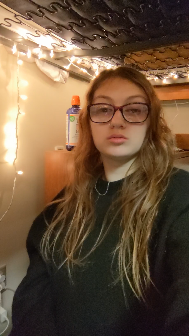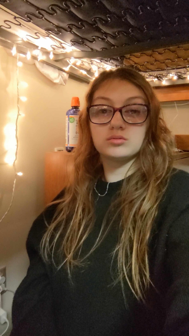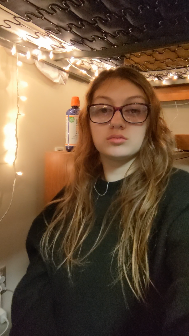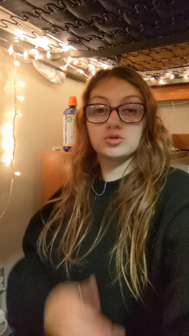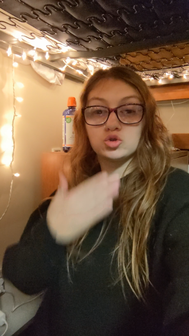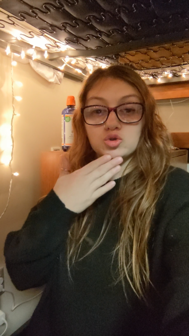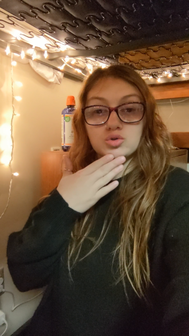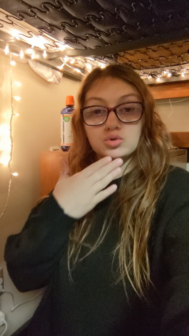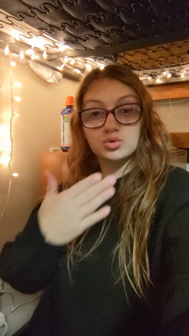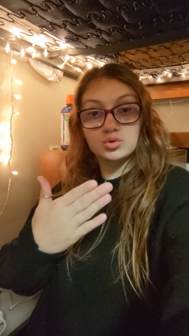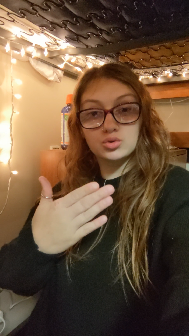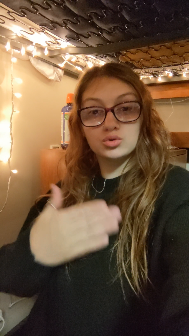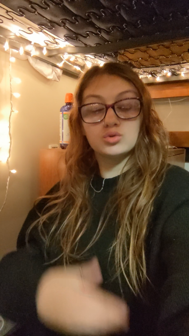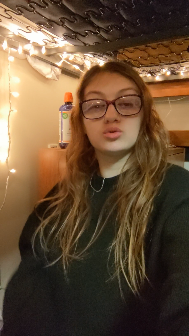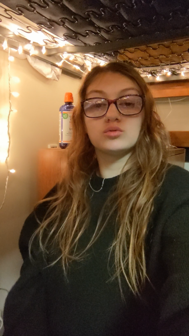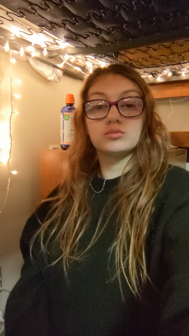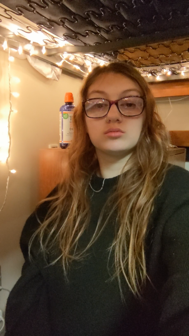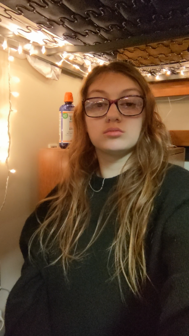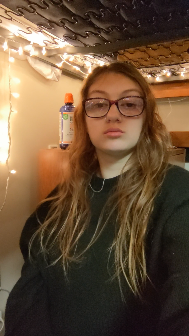good